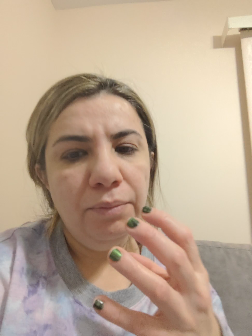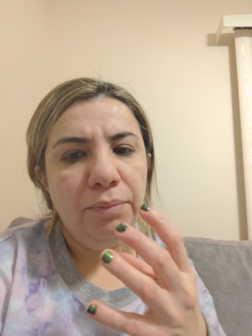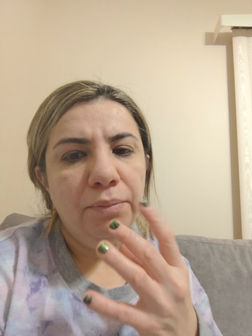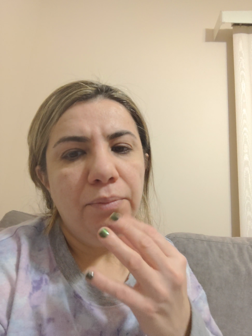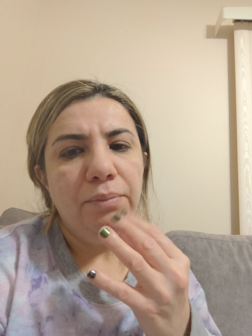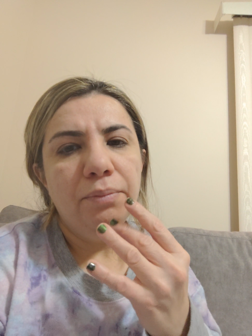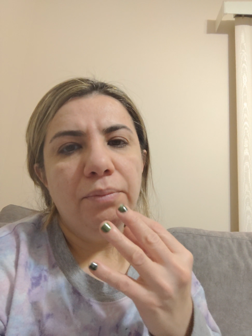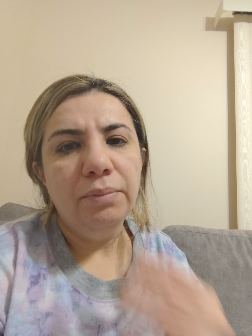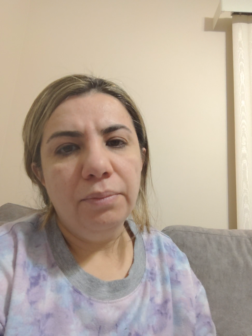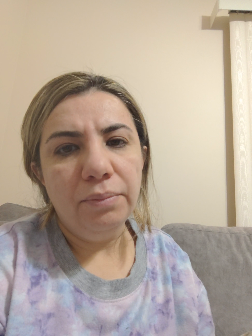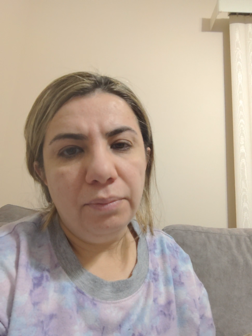snack